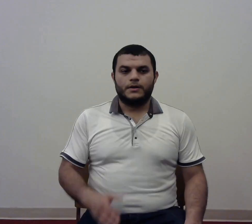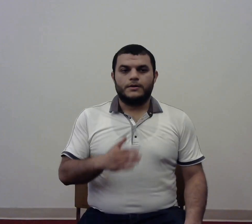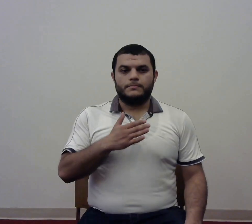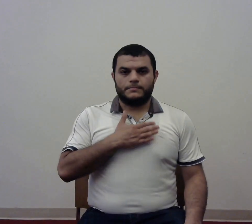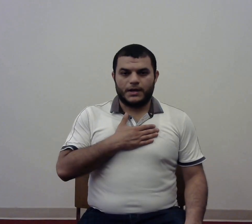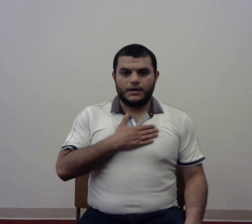mən